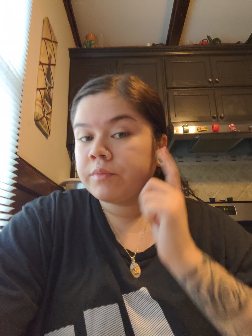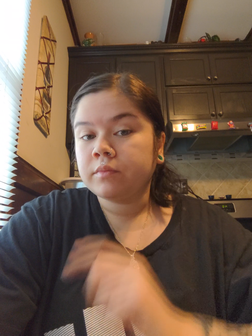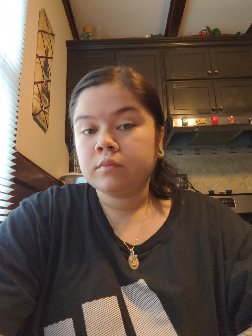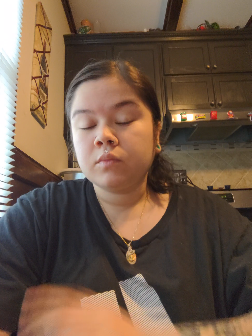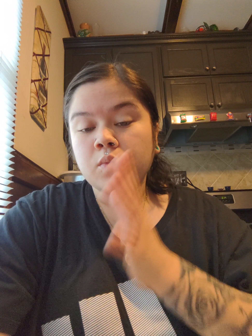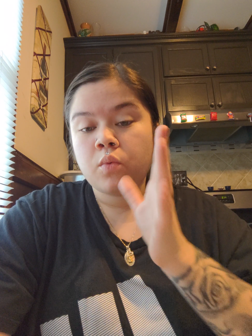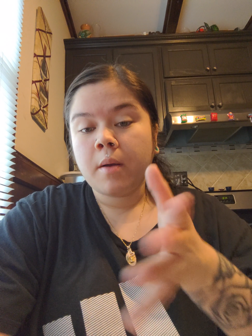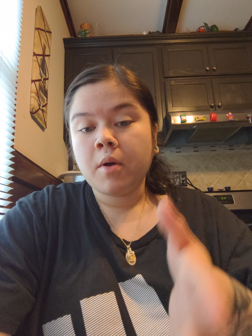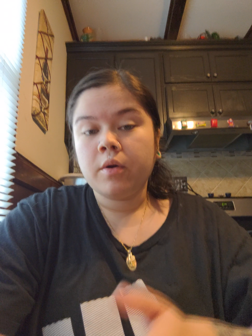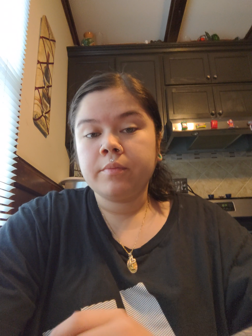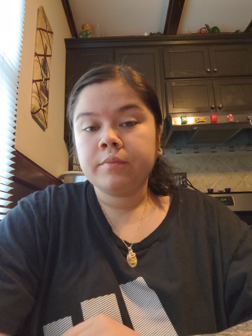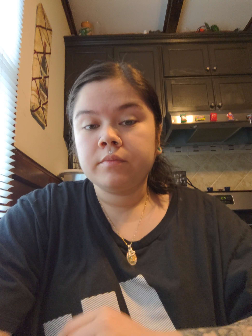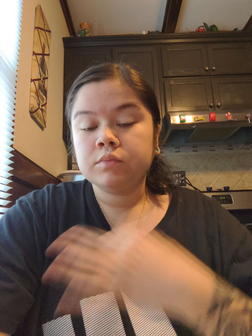grandma